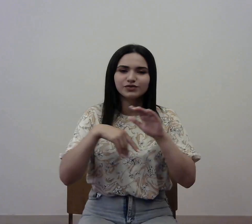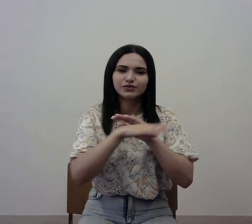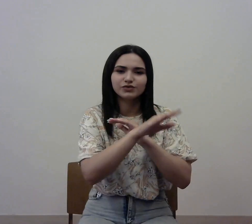getmək